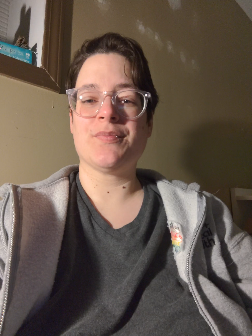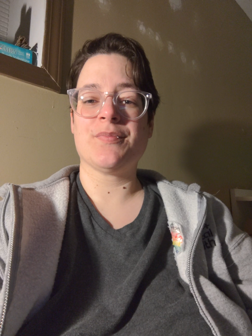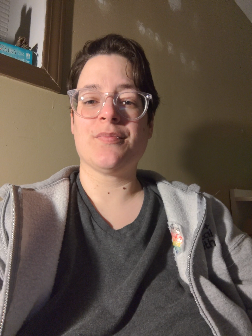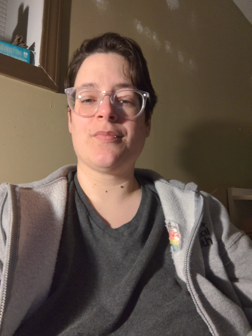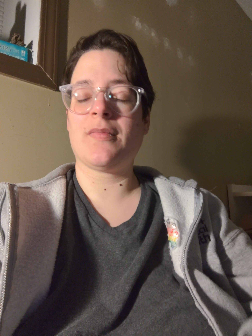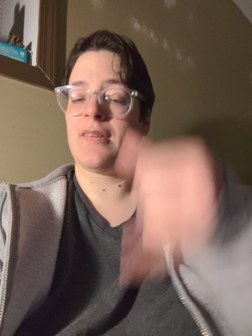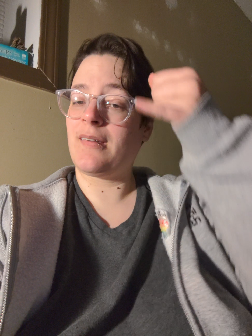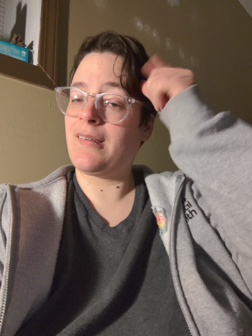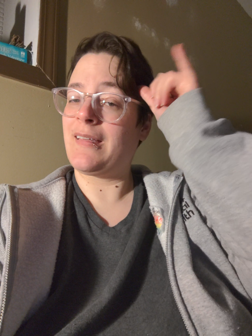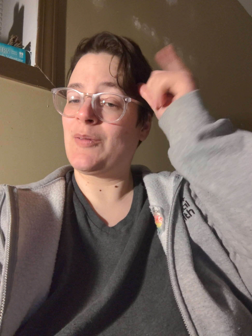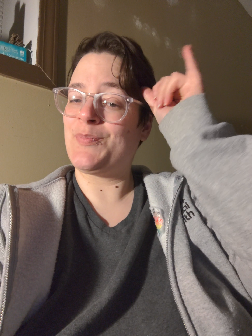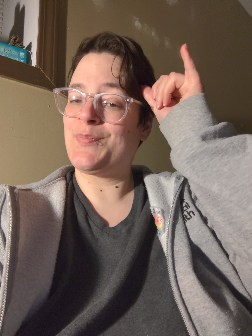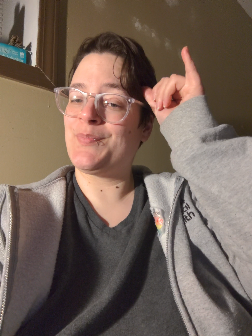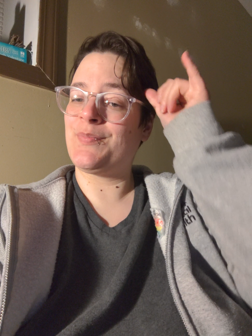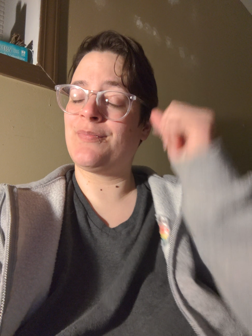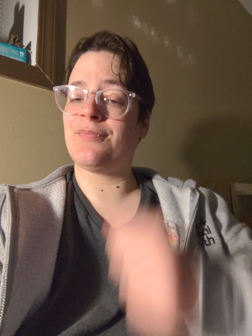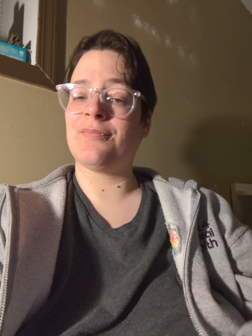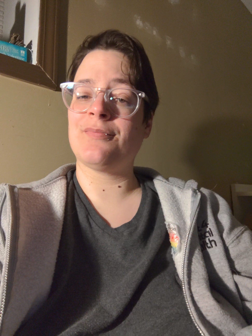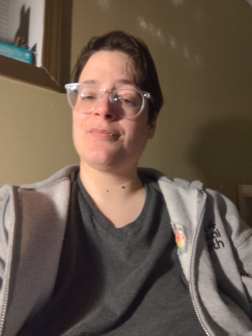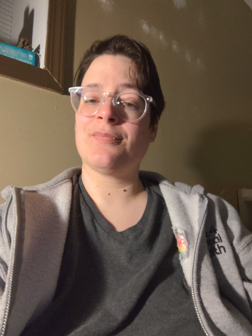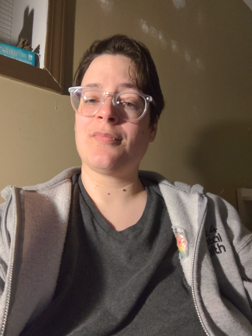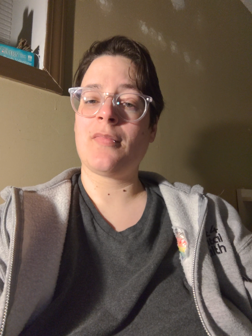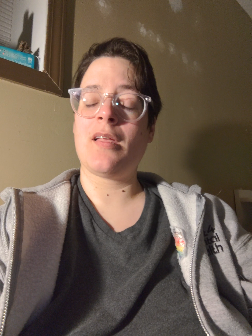cow